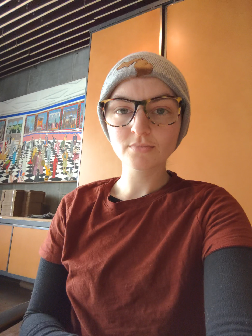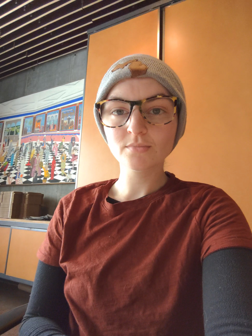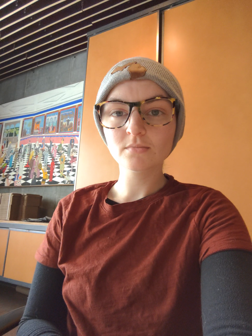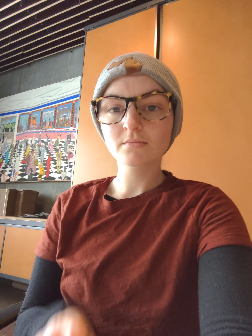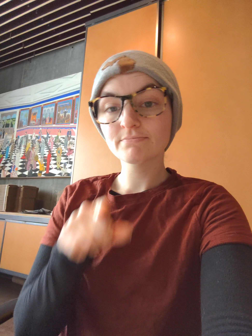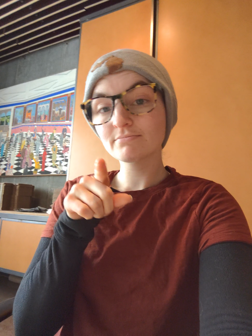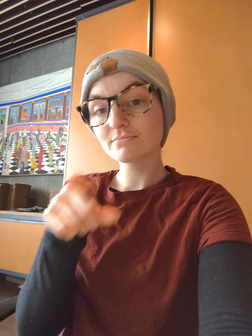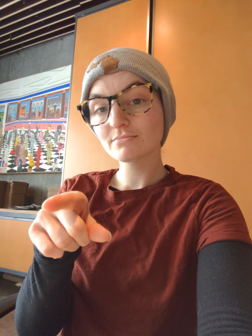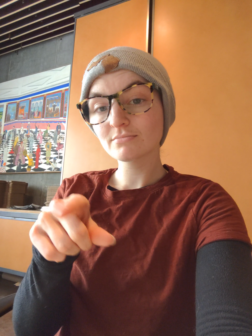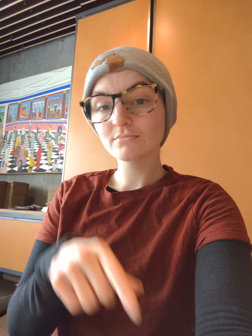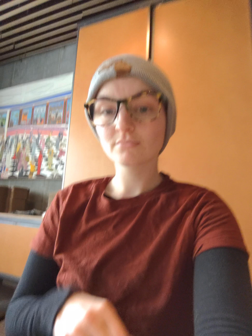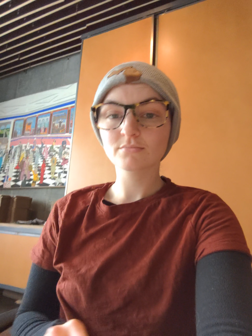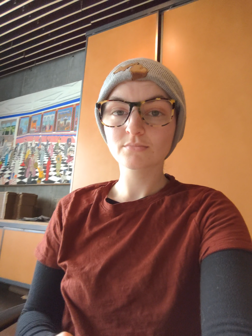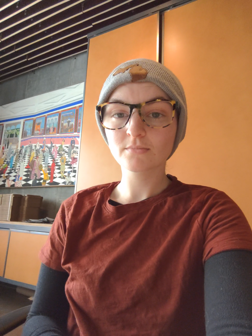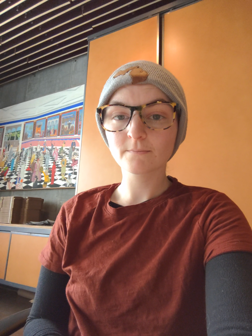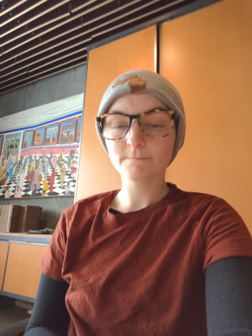there